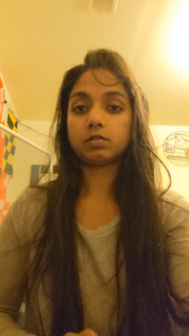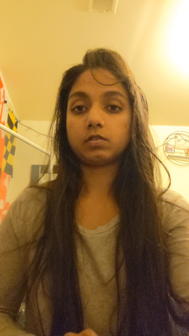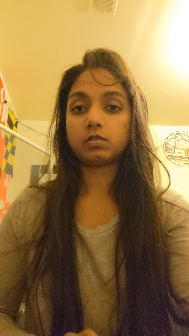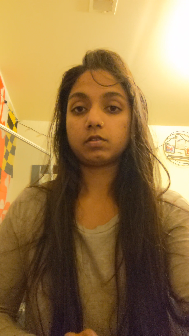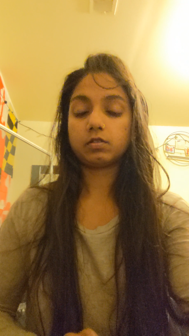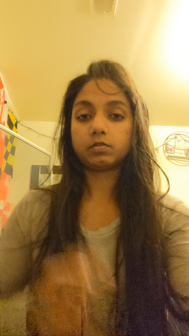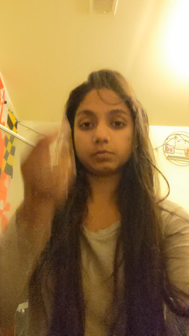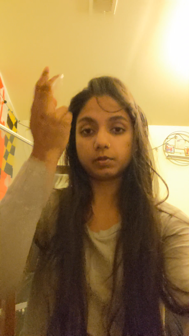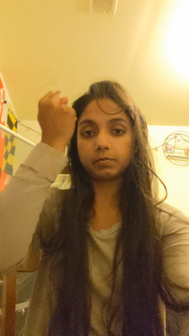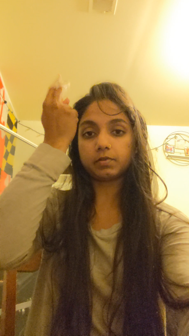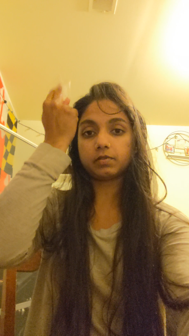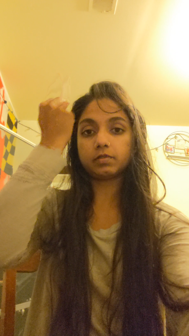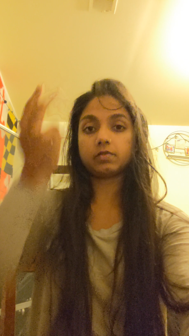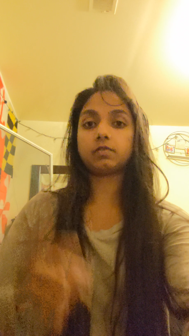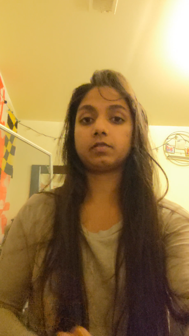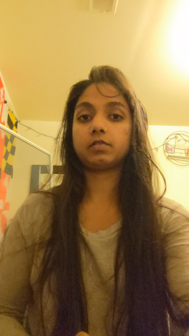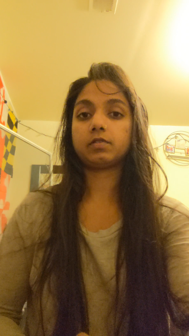rabbit